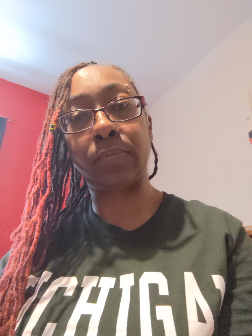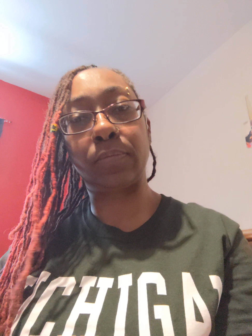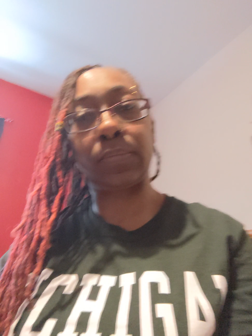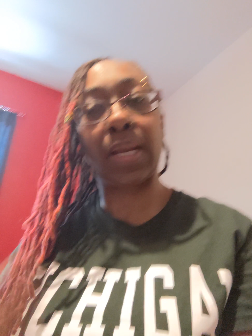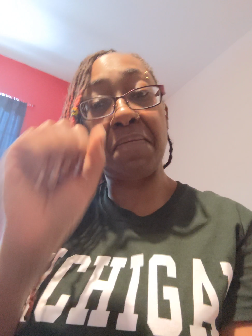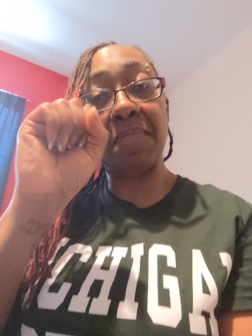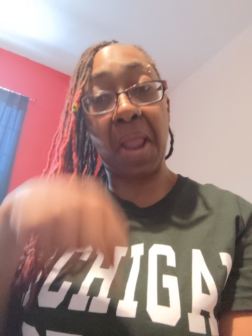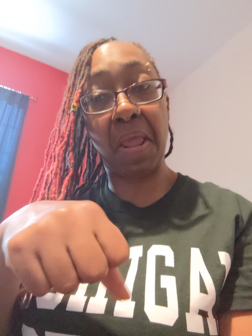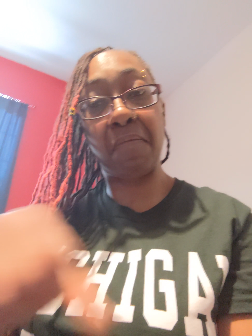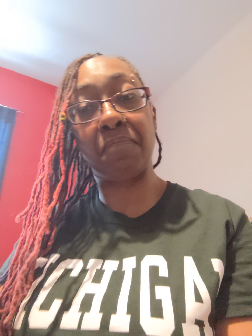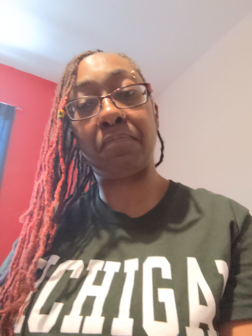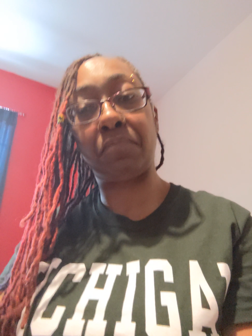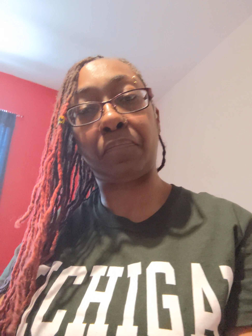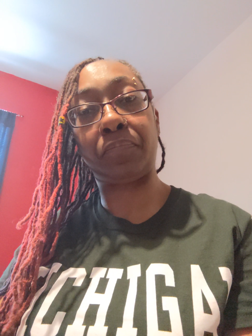can